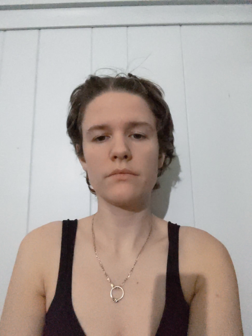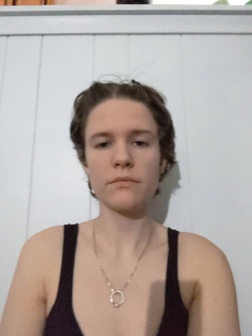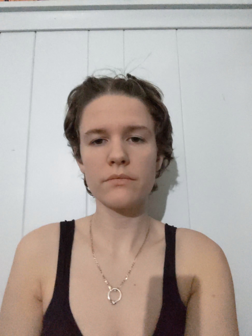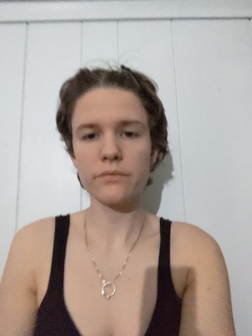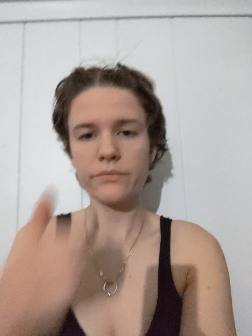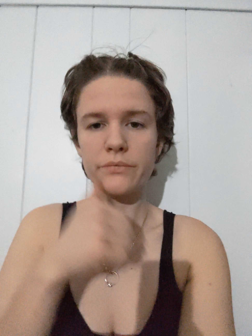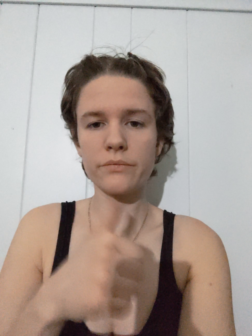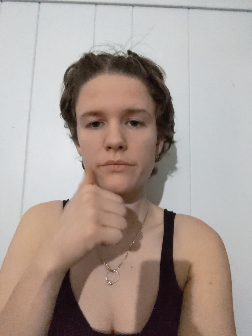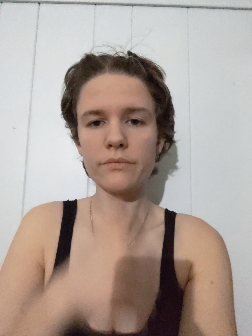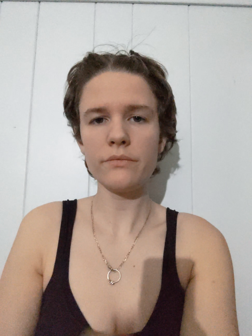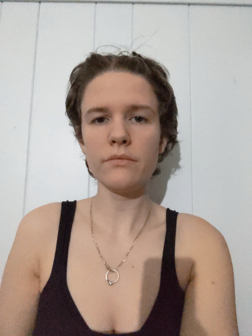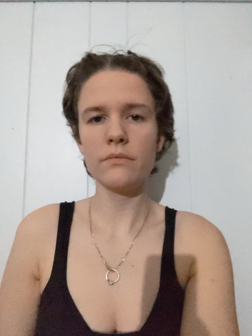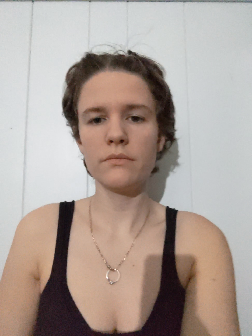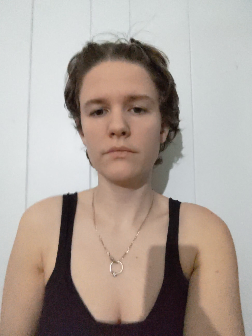girl